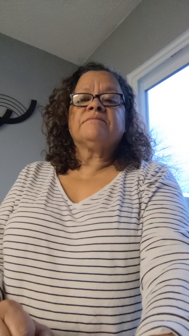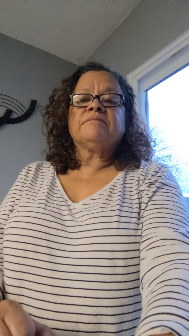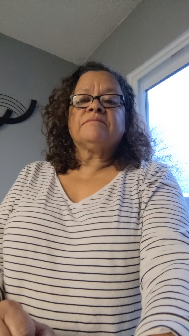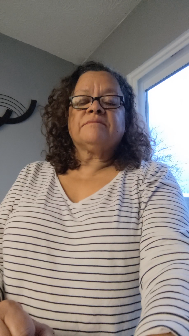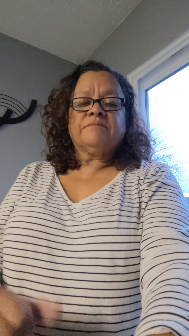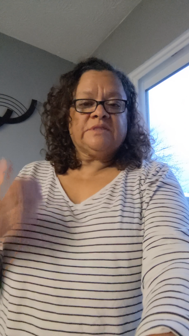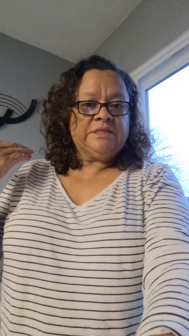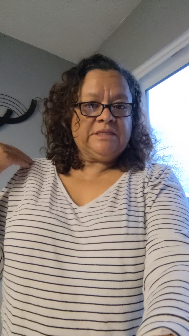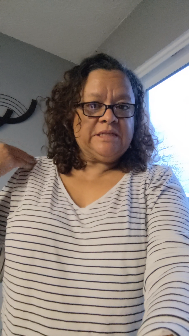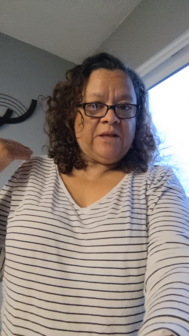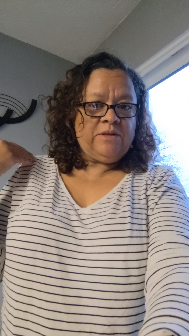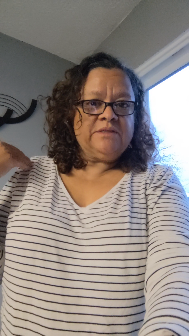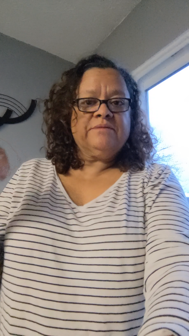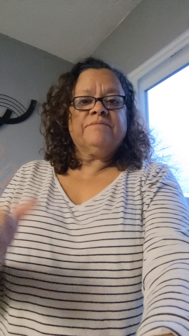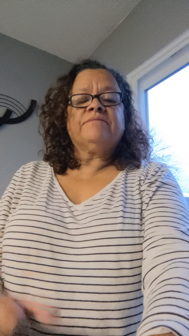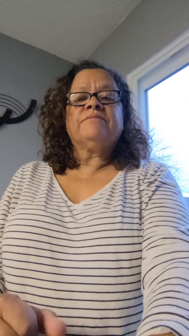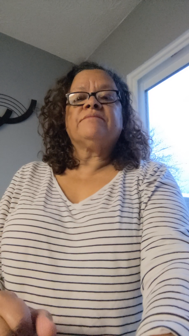shoulder